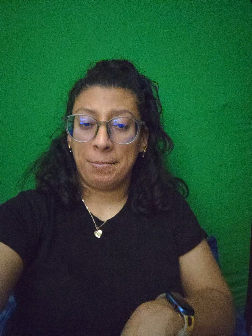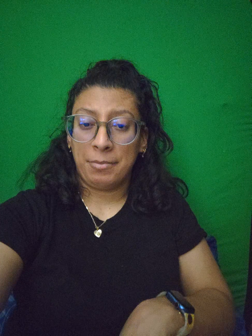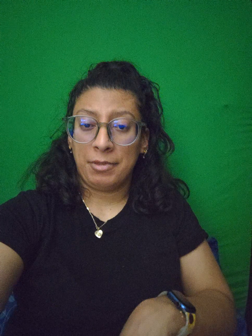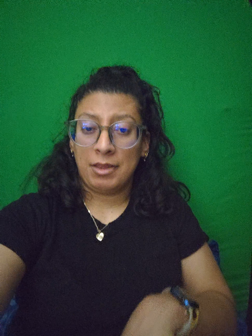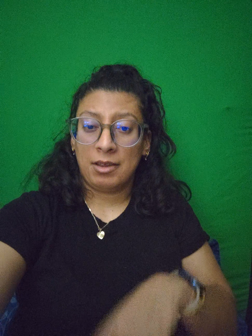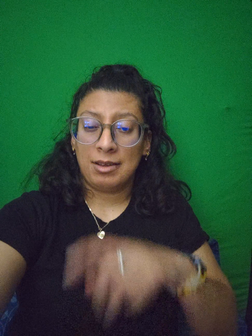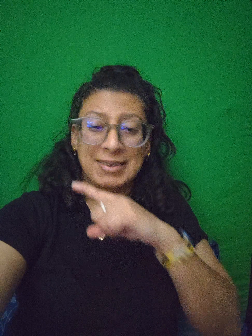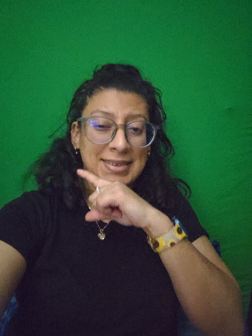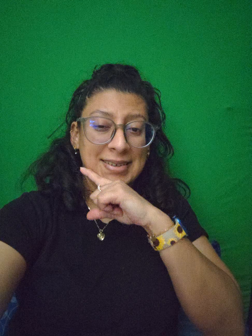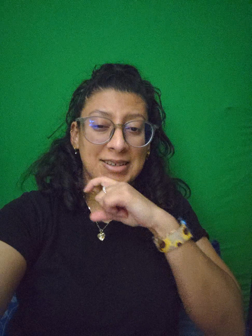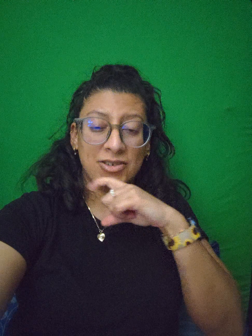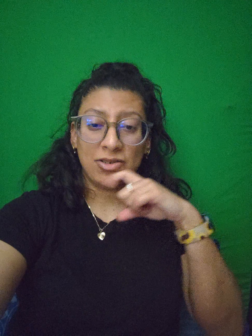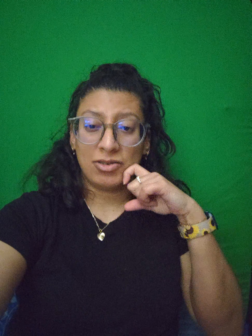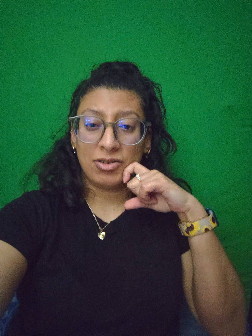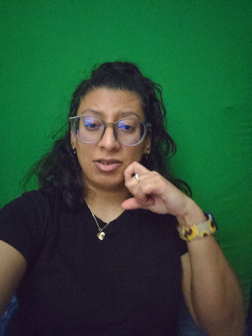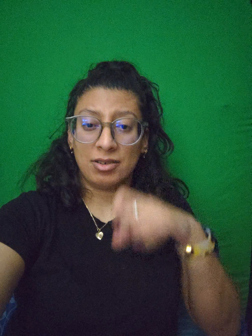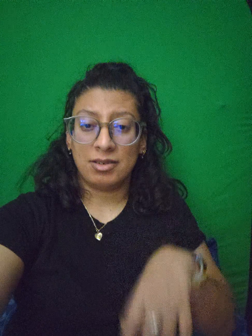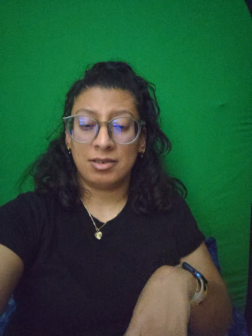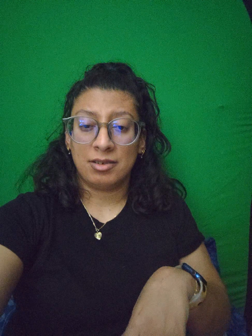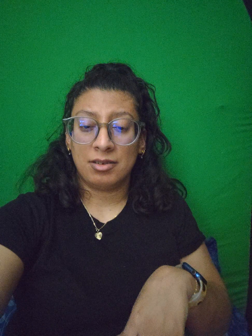cereal